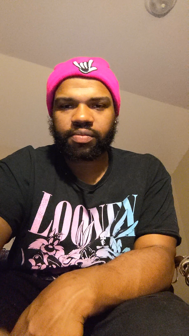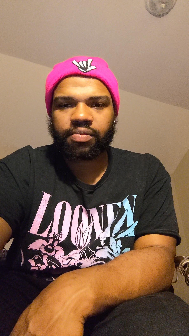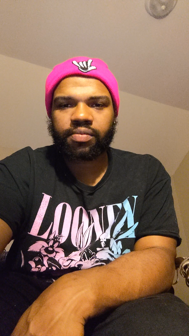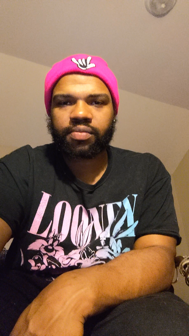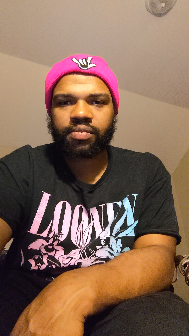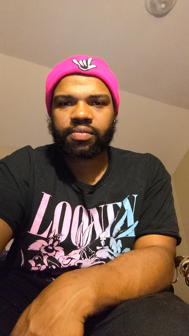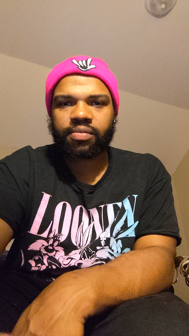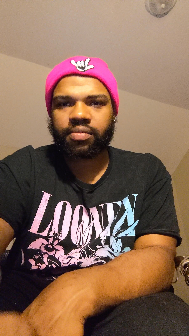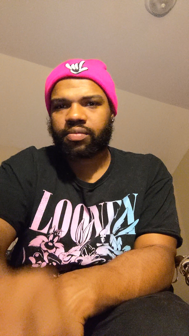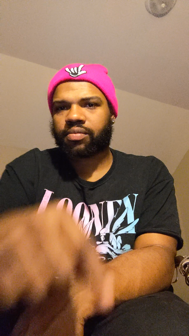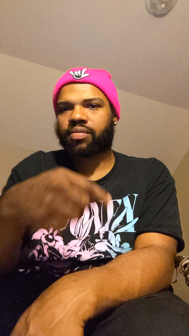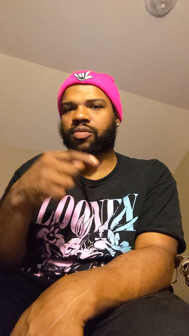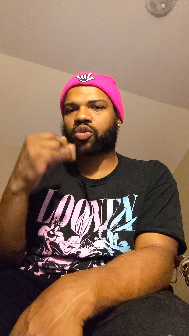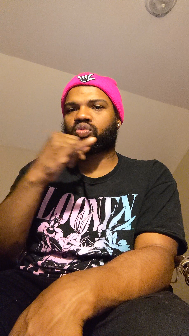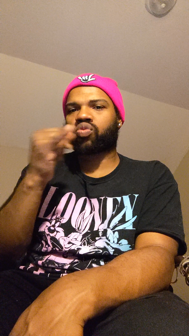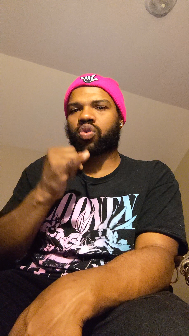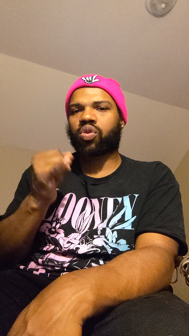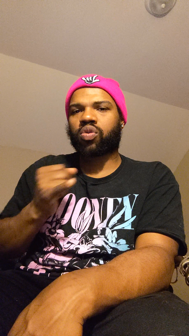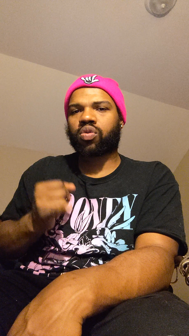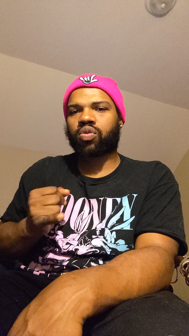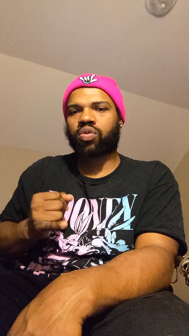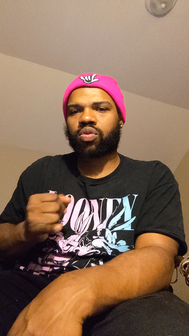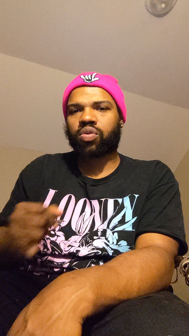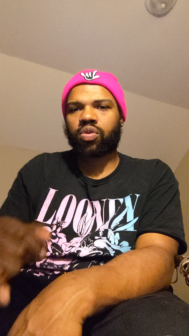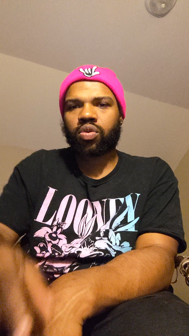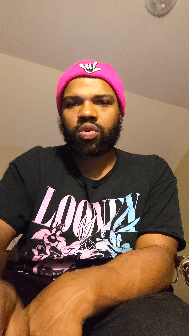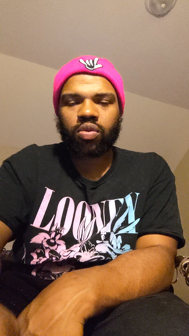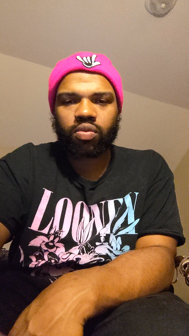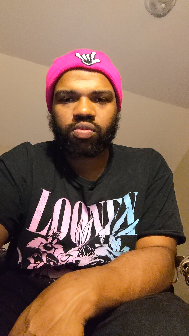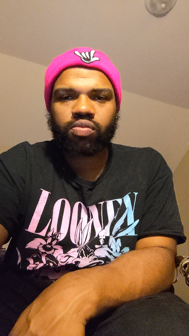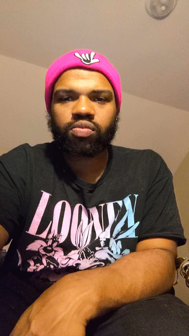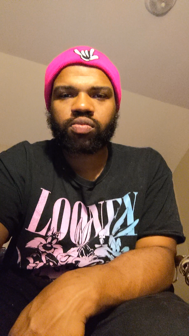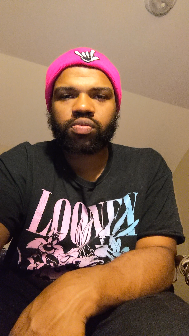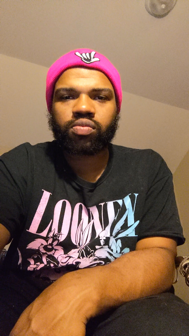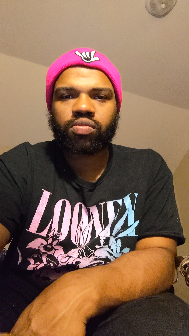draw